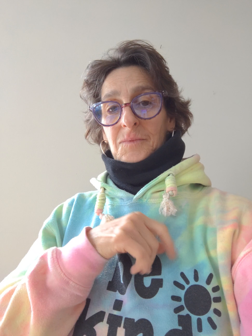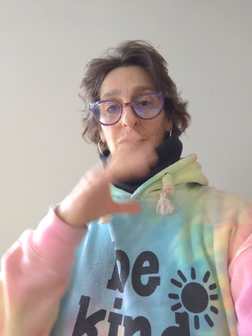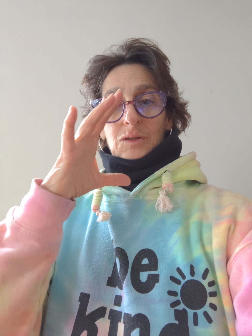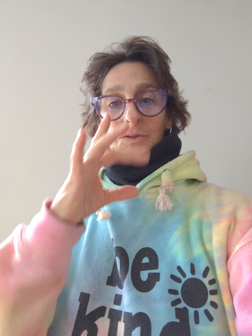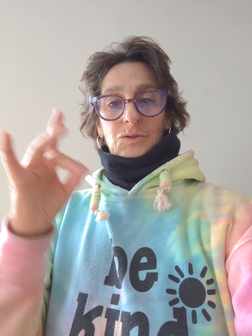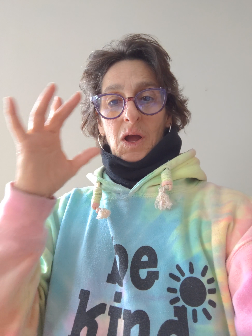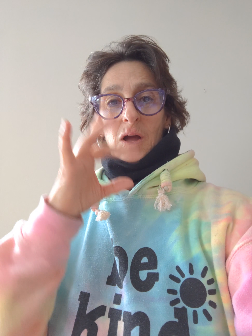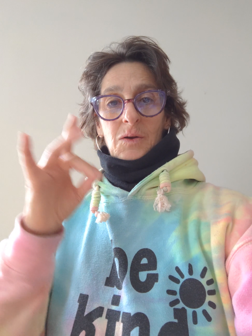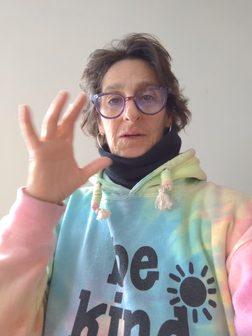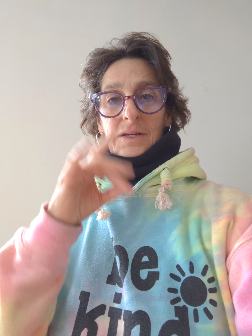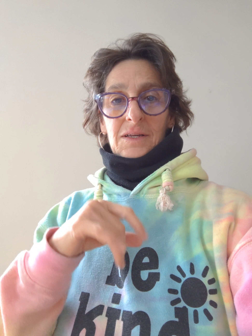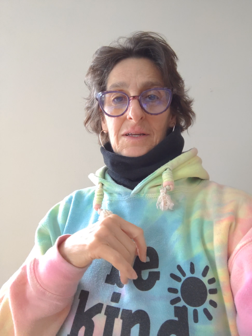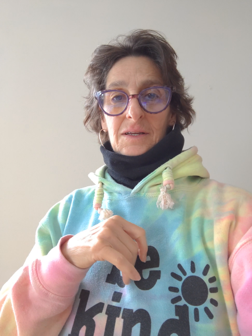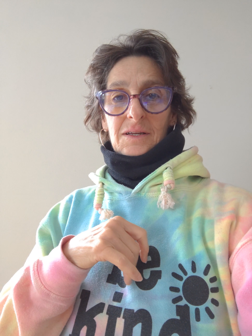story